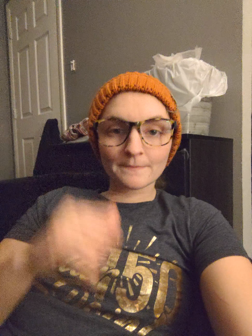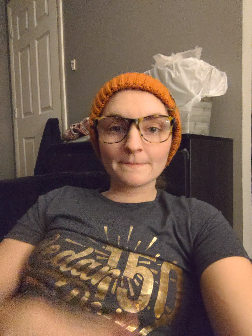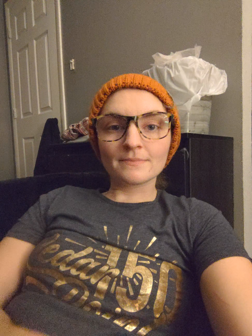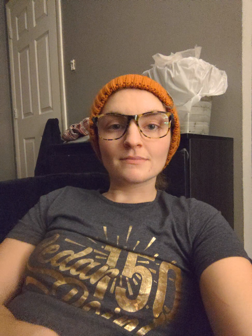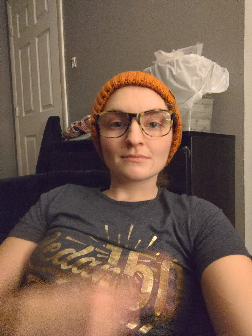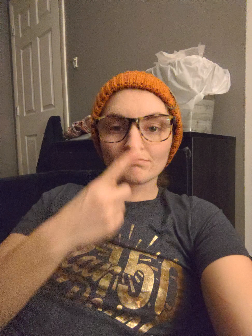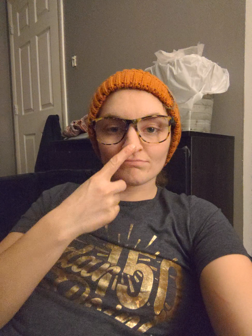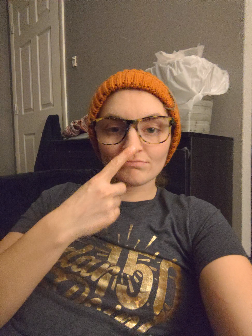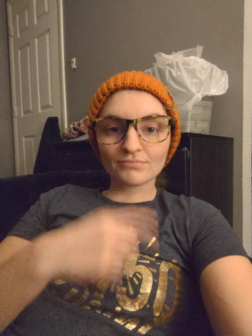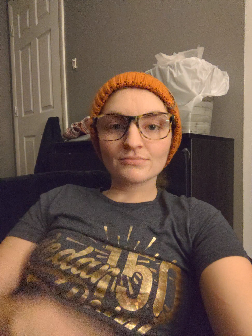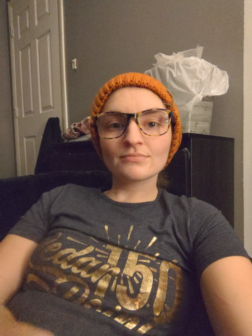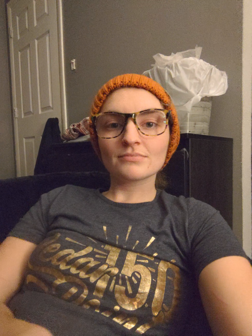nose